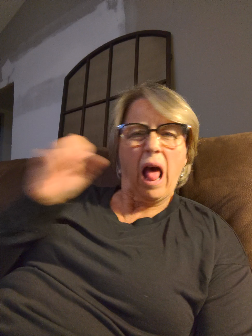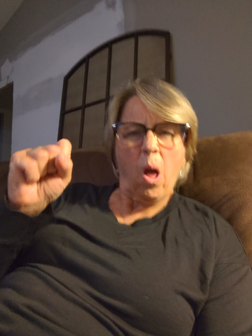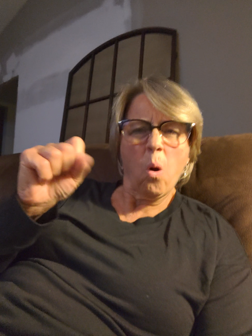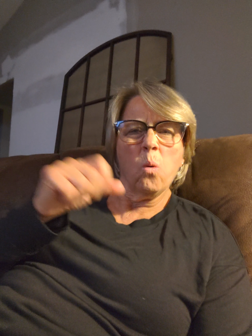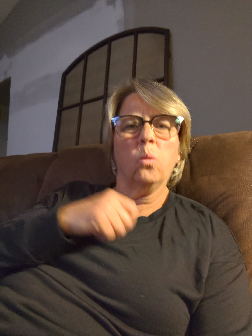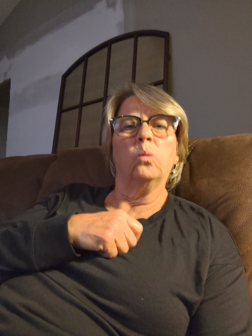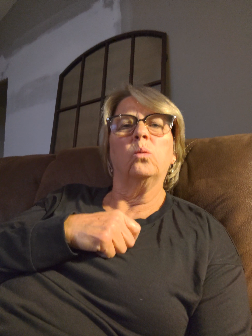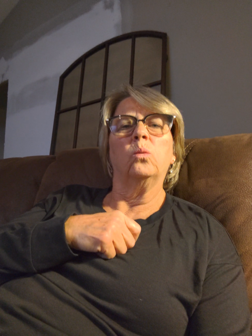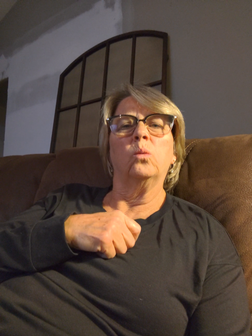loud